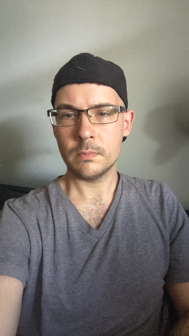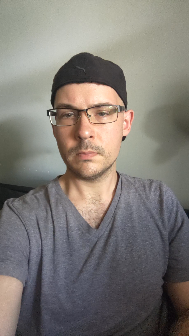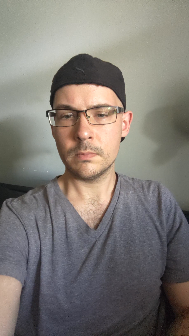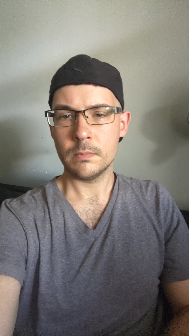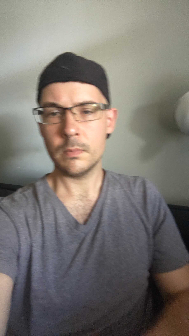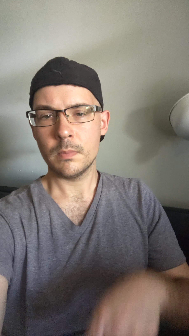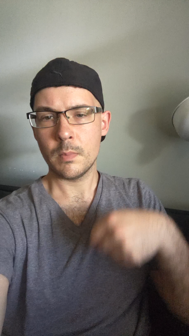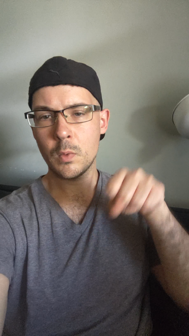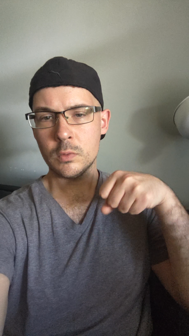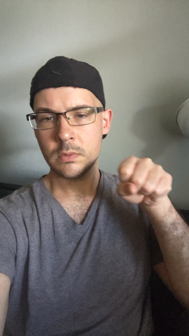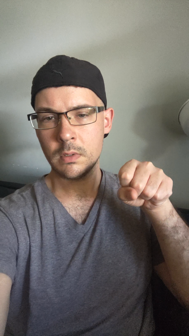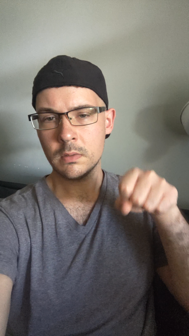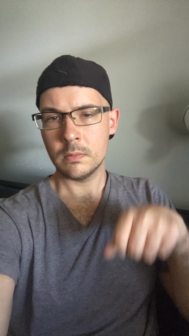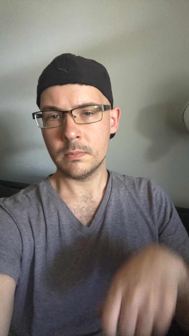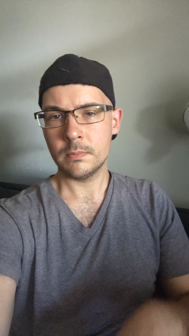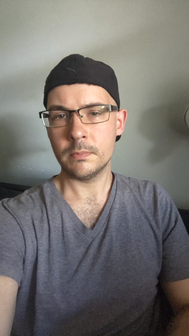motorcycle